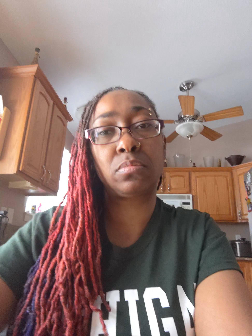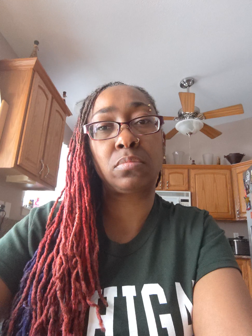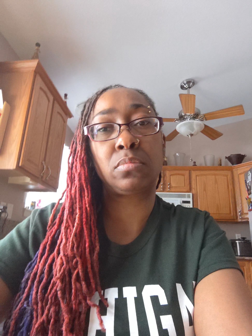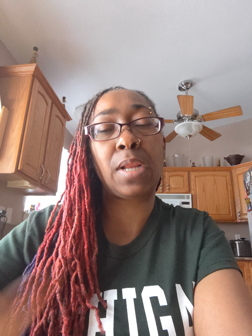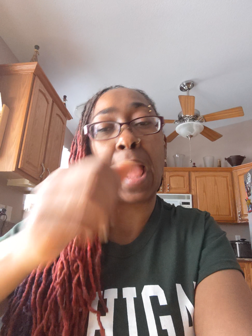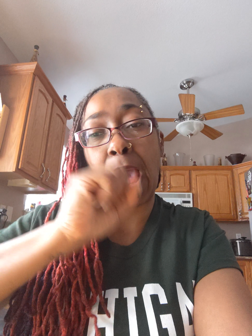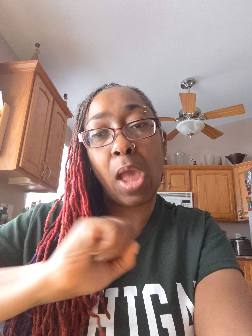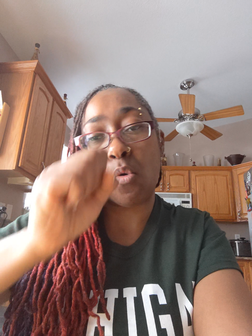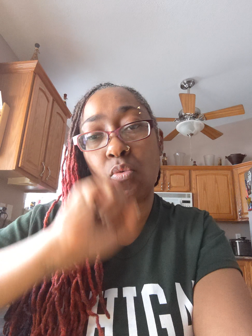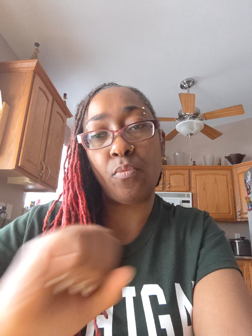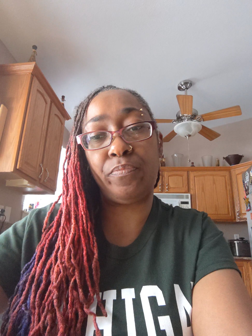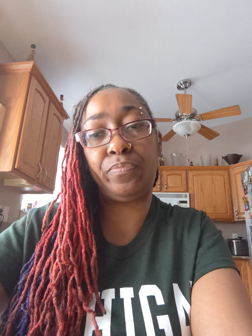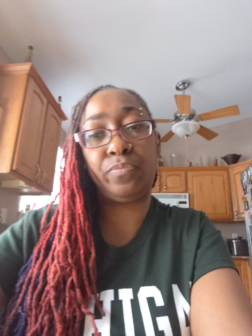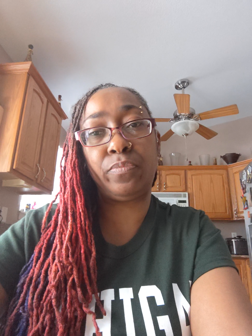ice cream